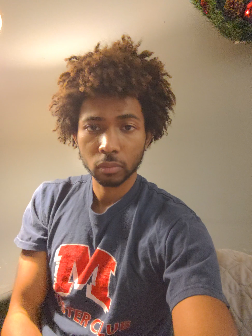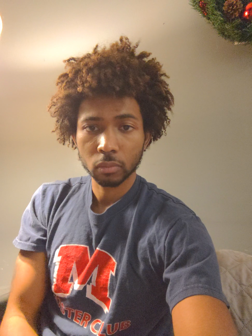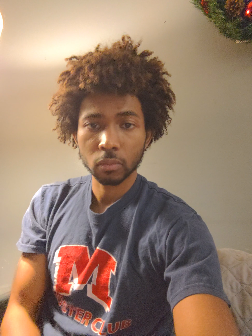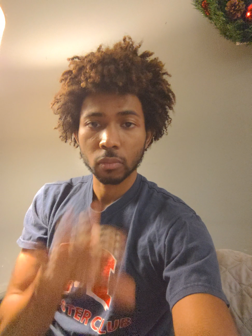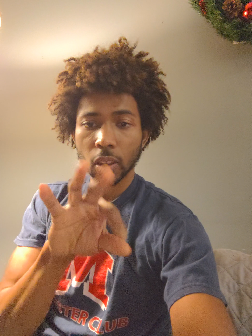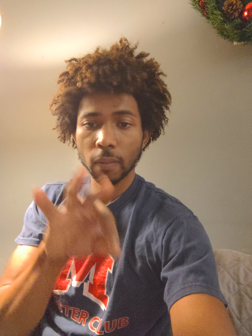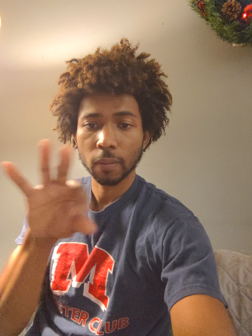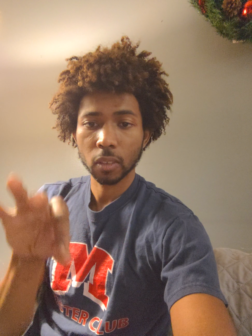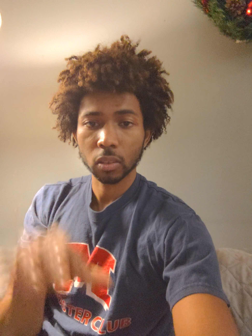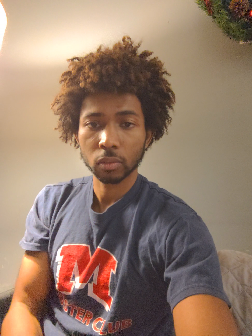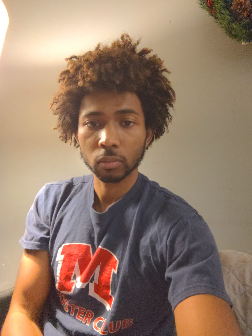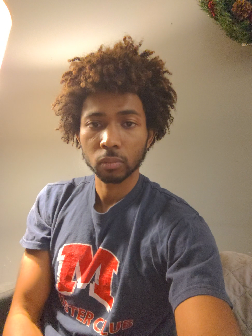french fries